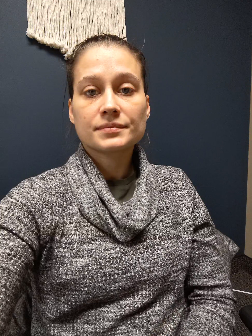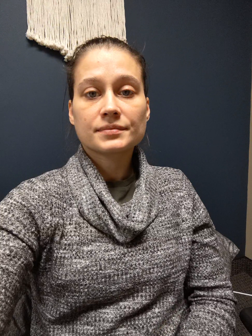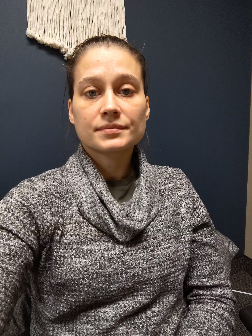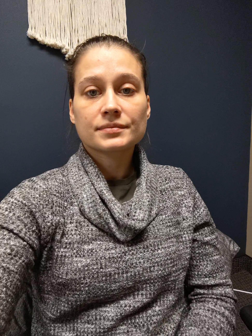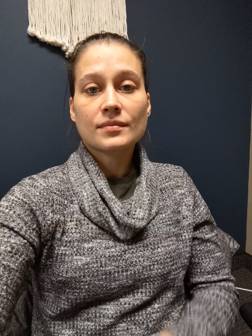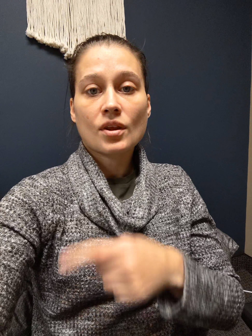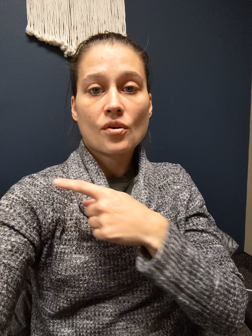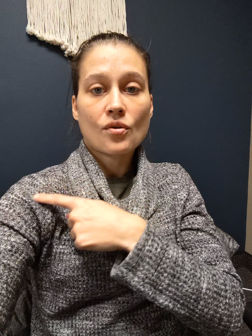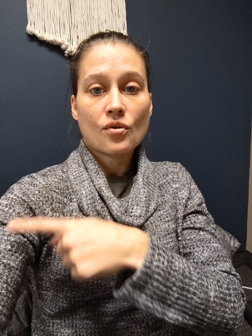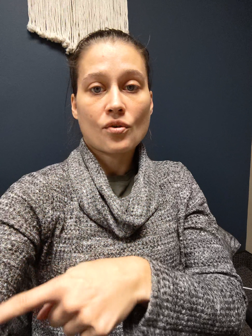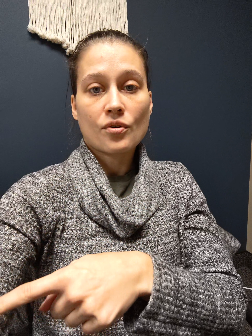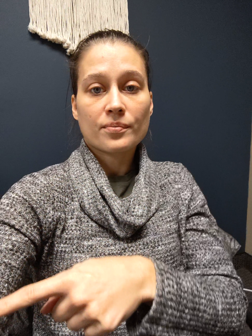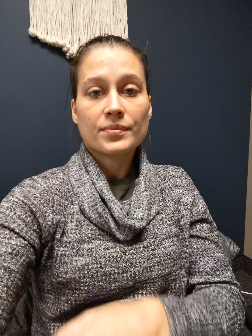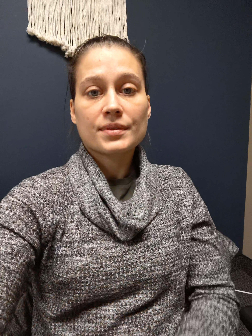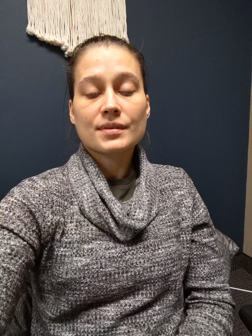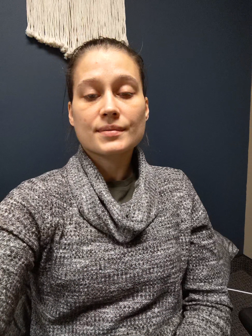arm